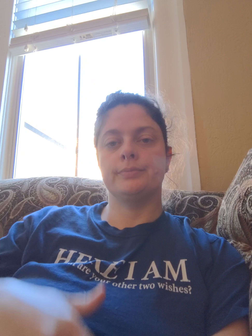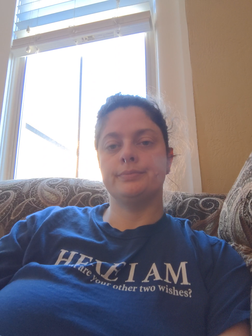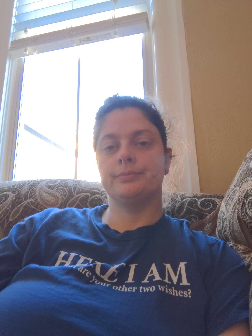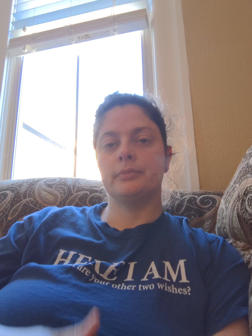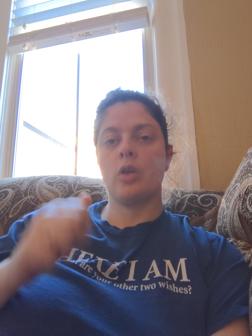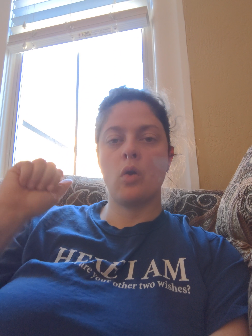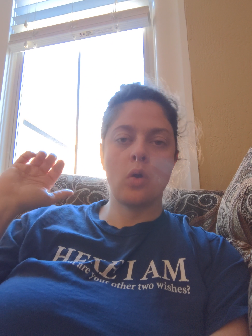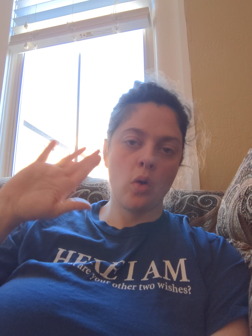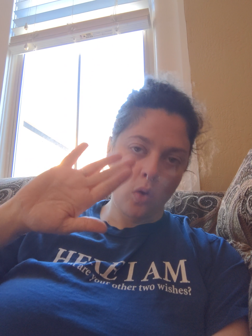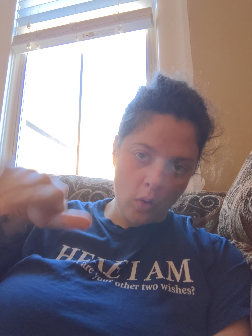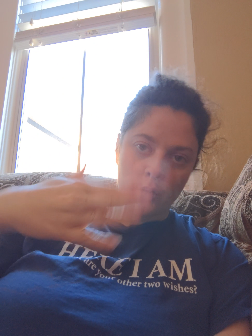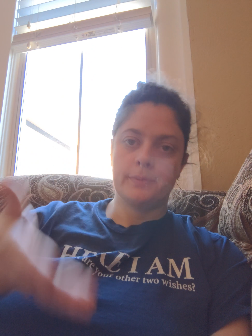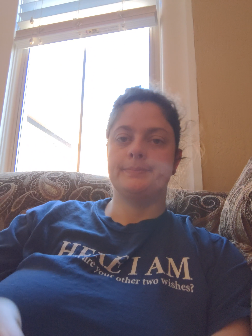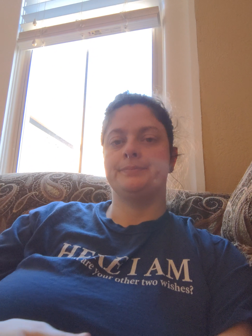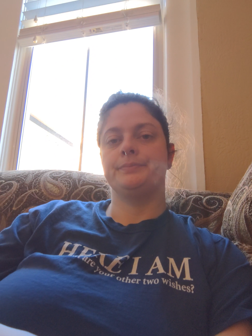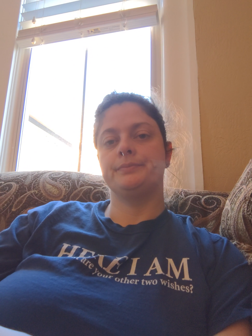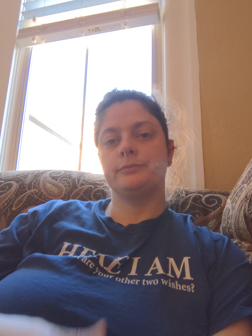all